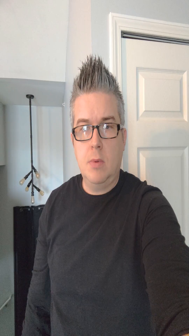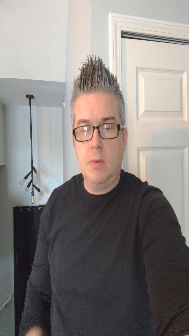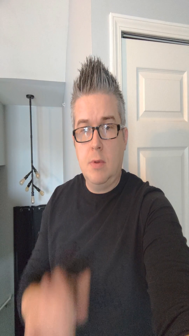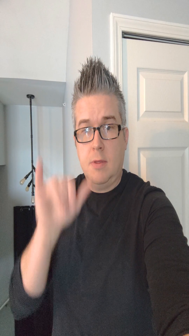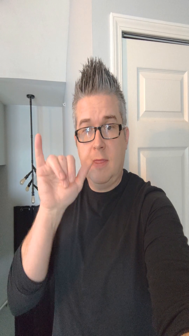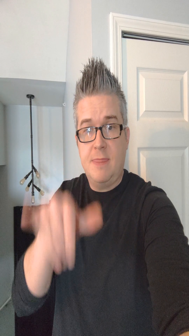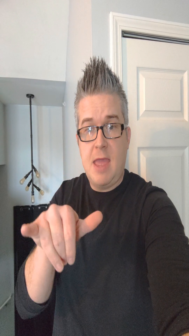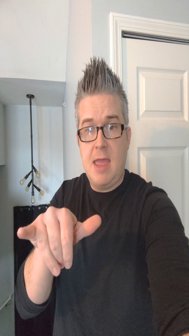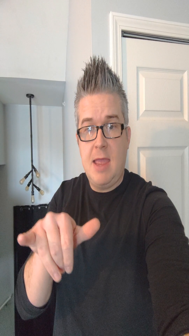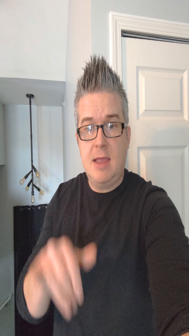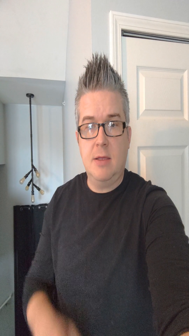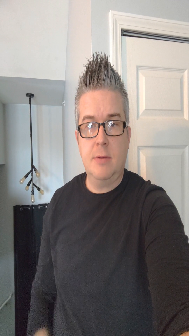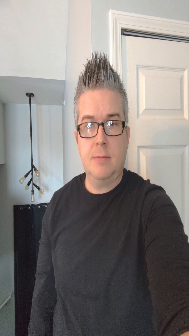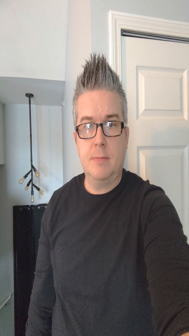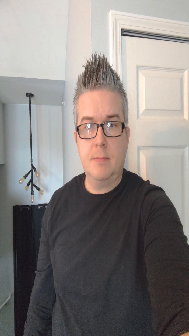that